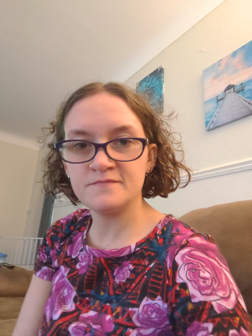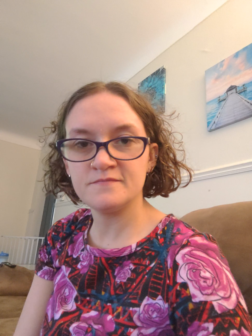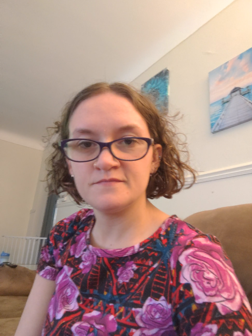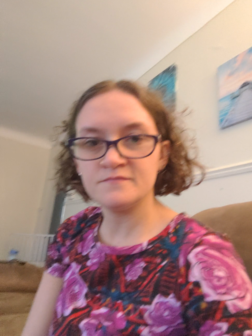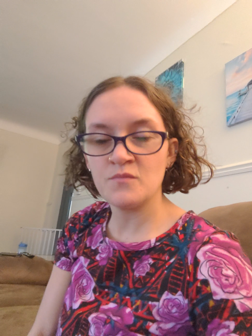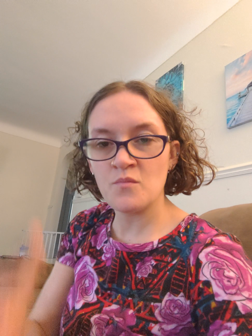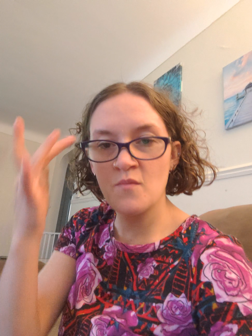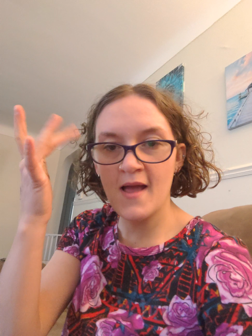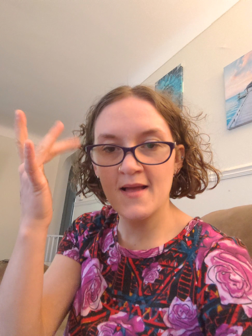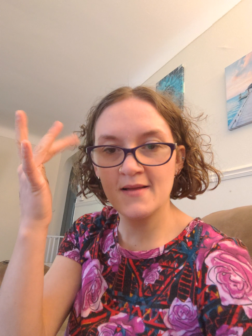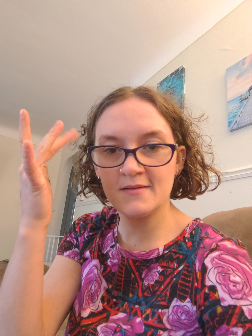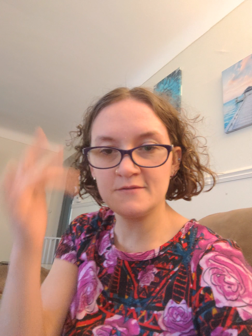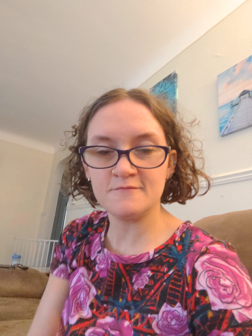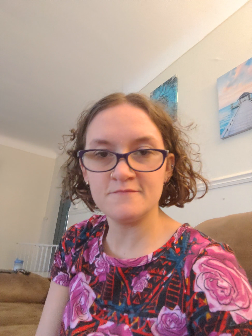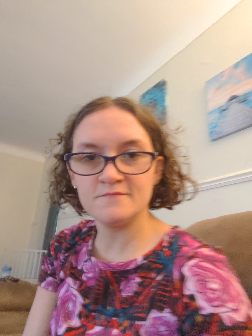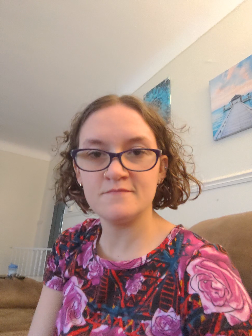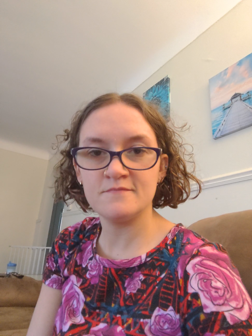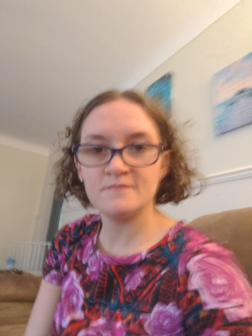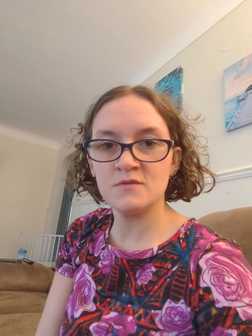why